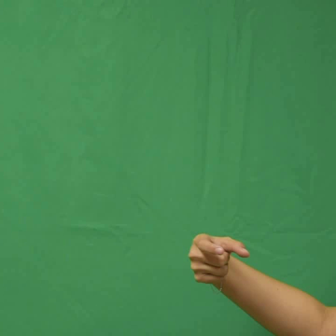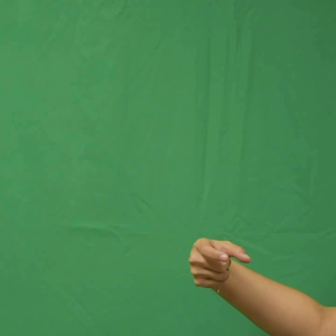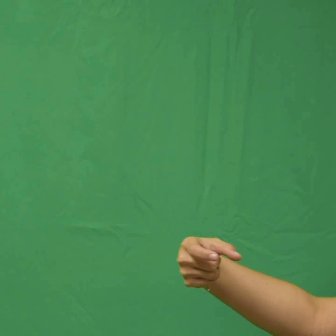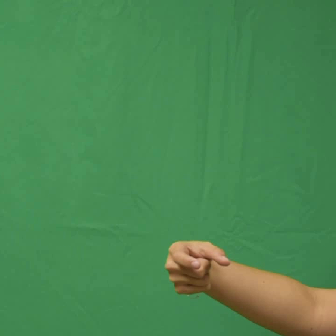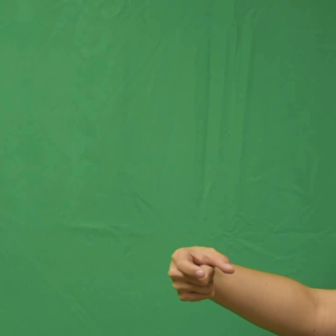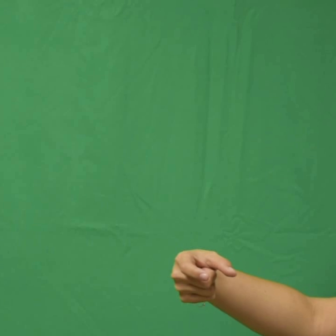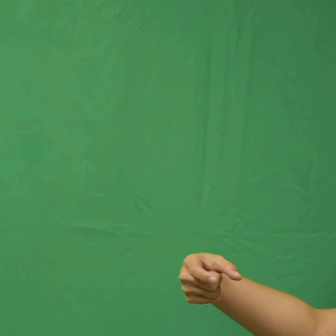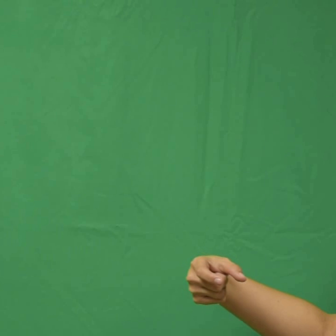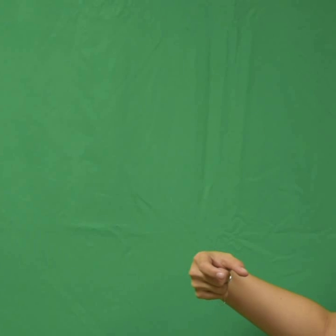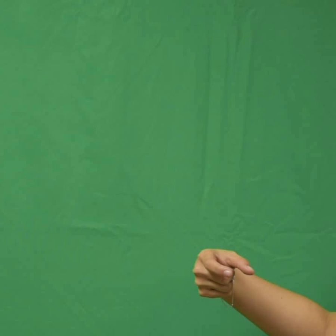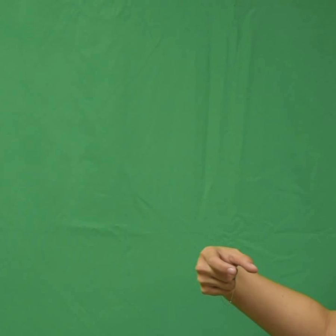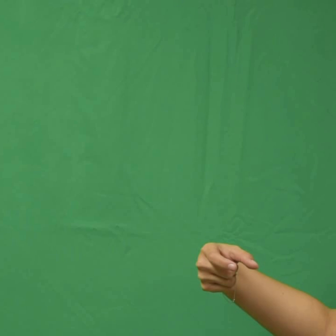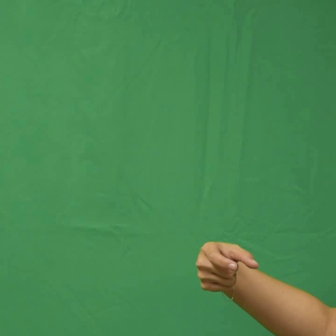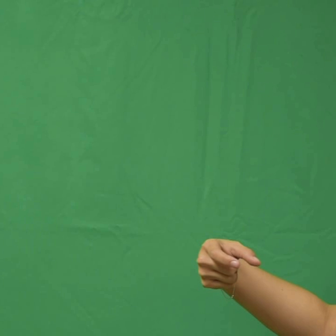X